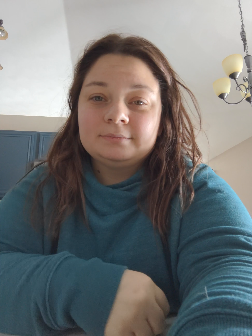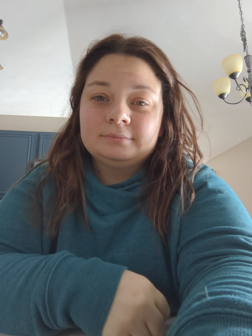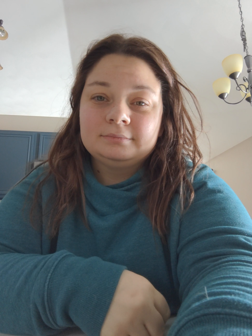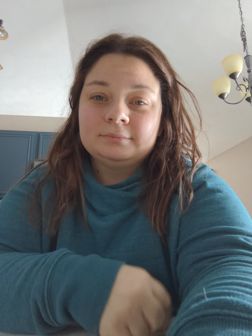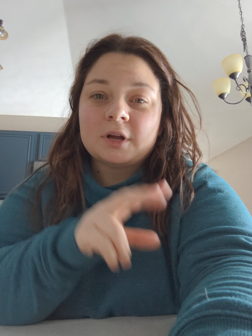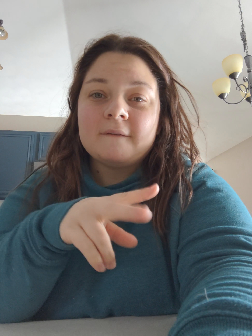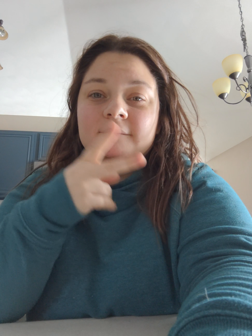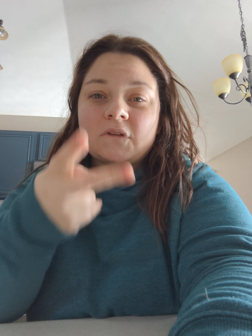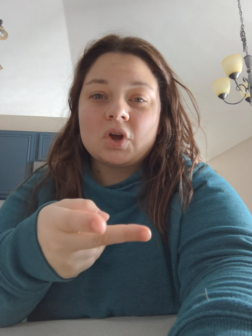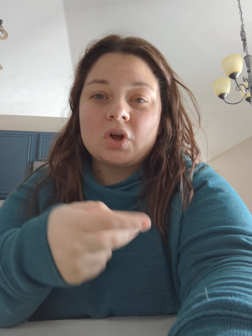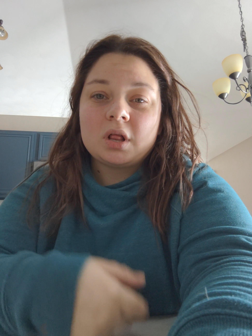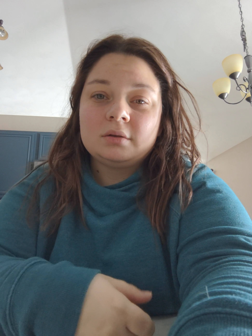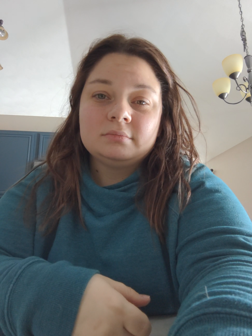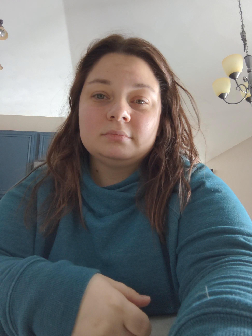fall